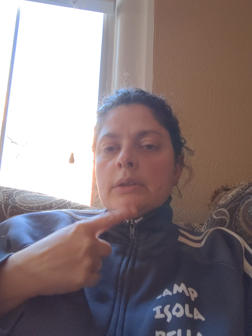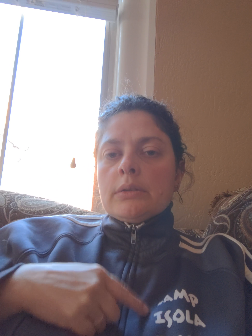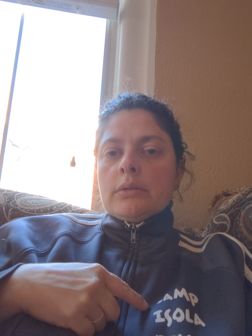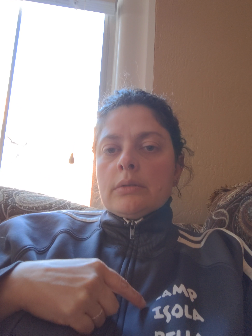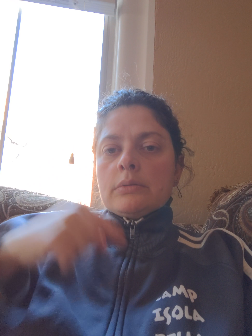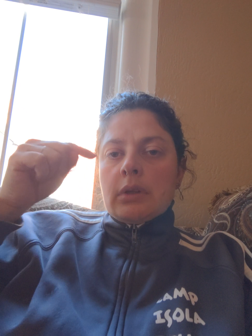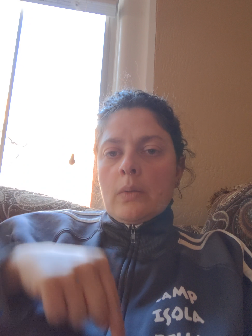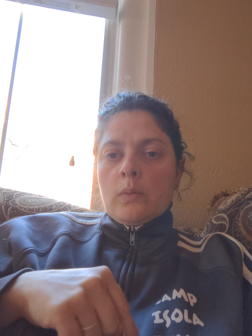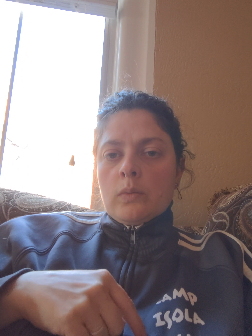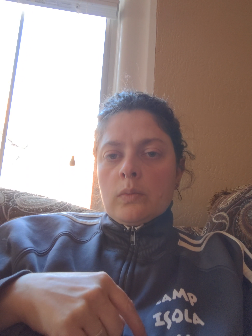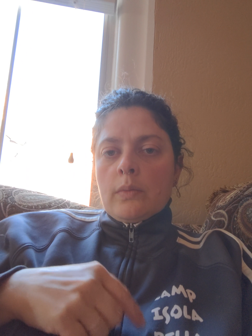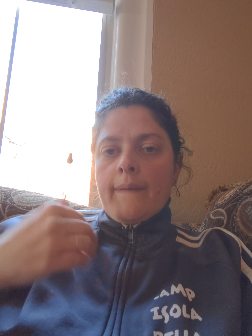down